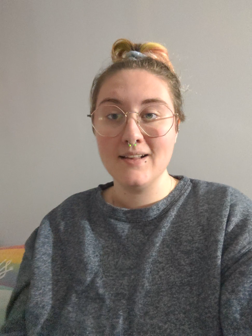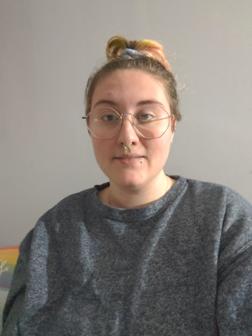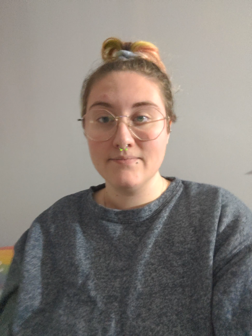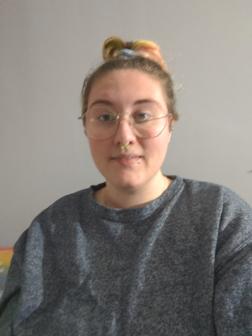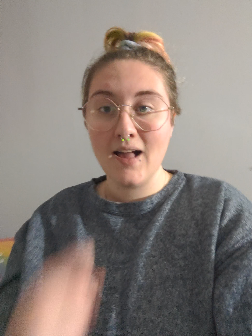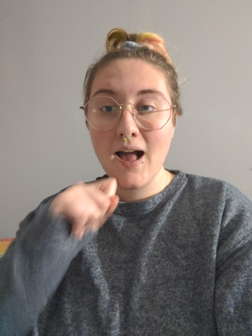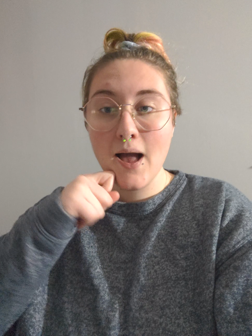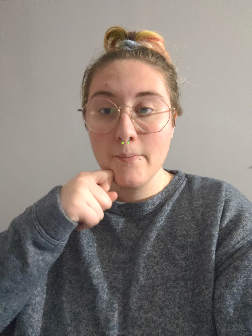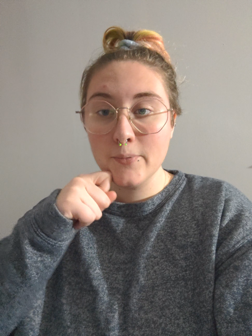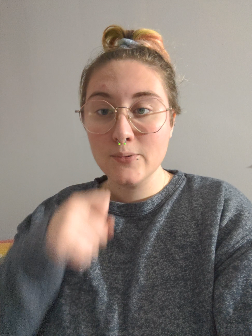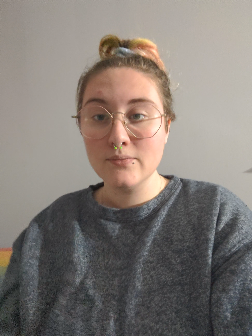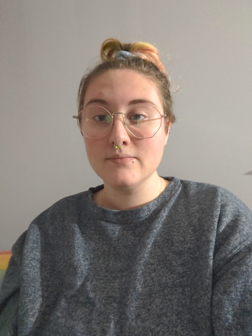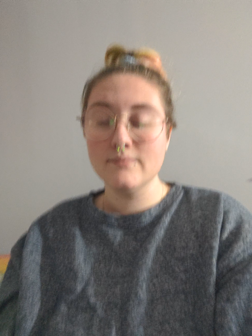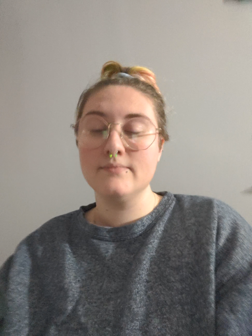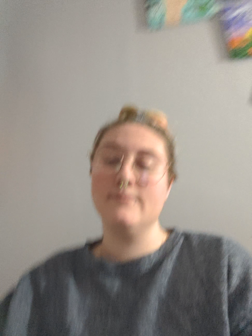apple